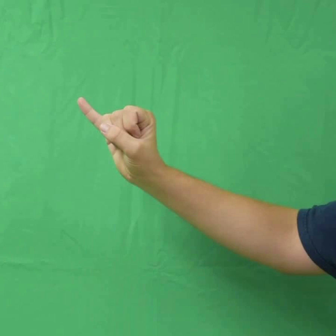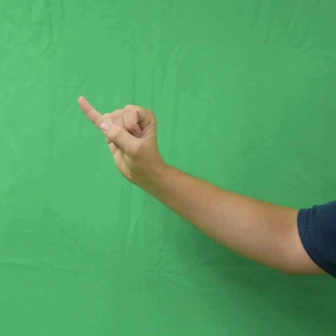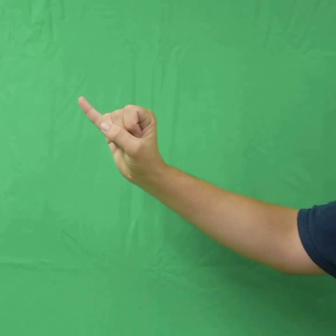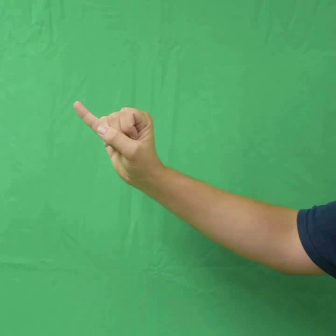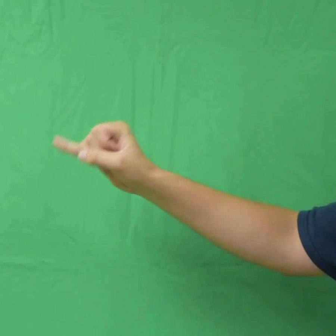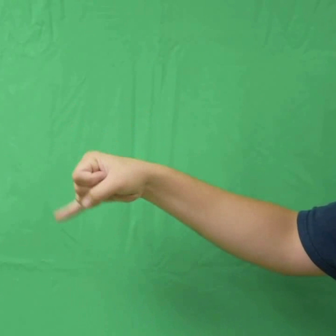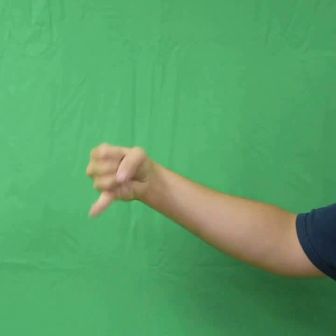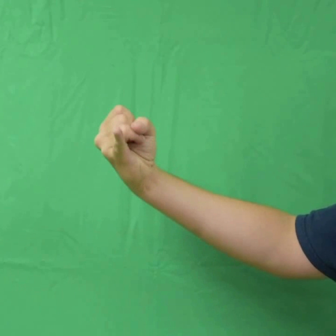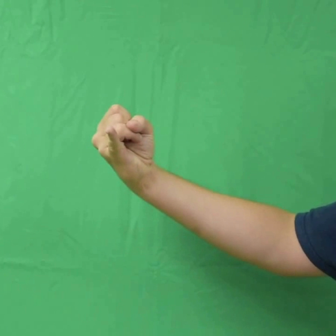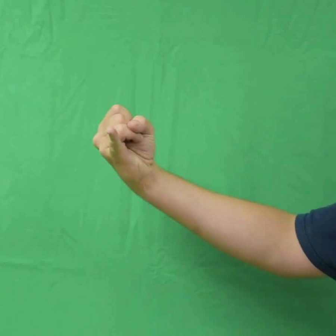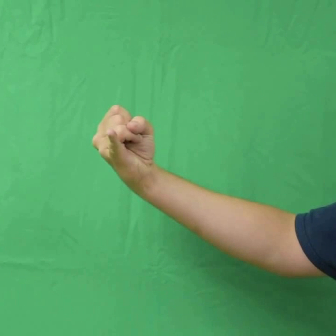J